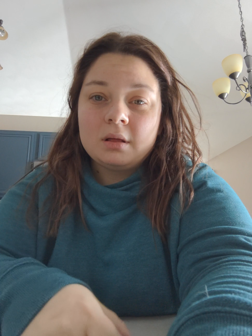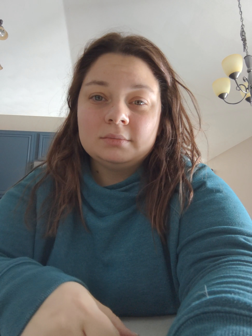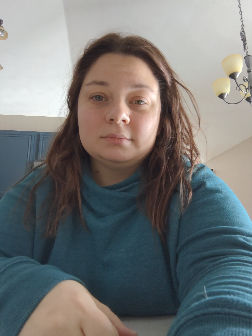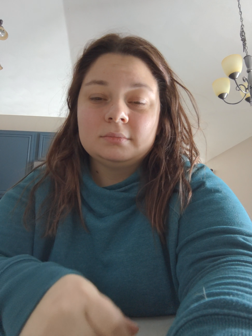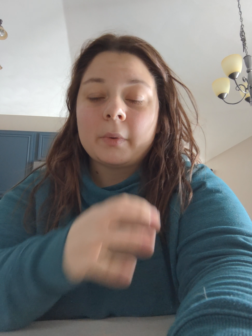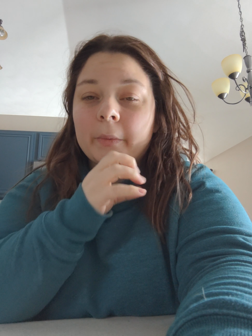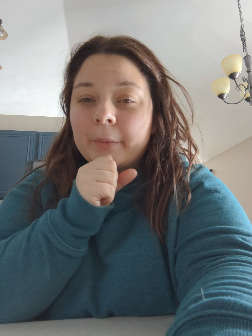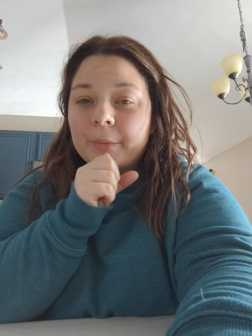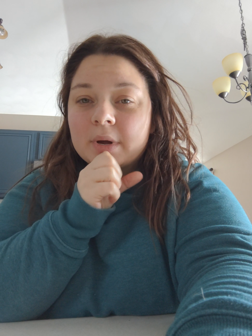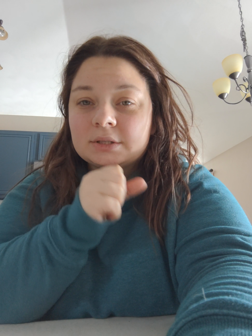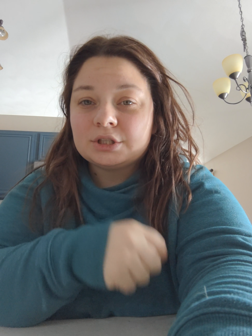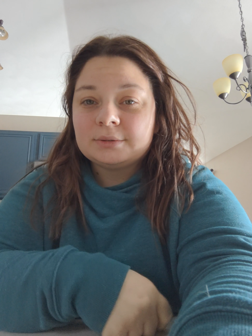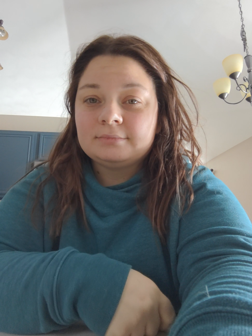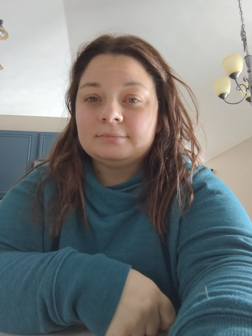orange